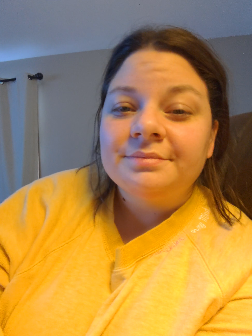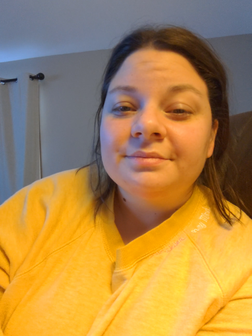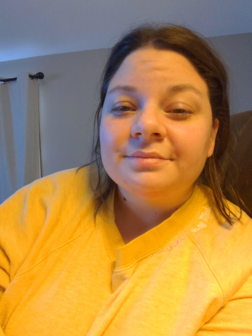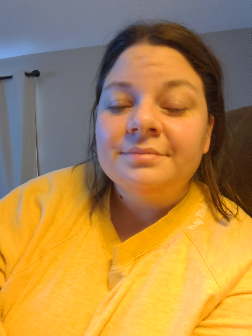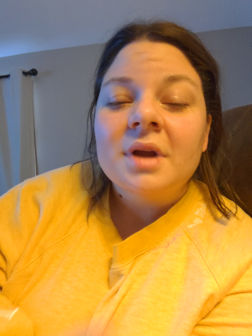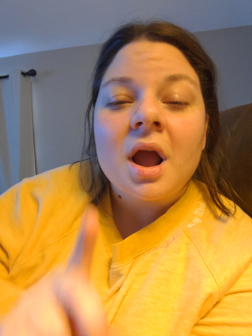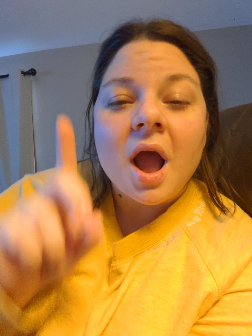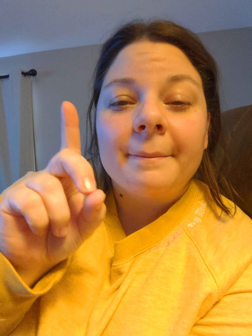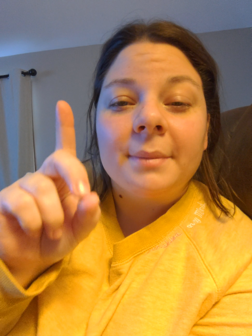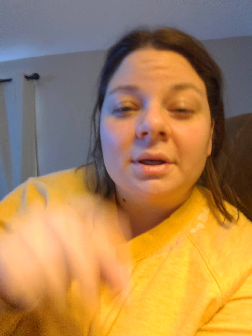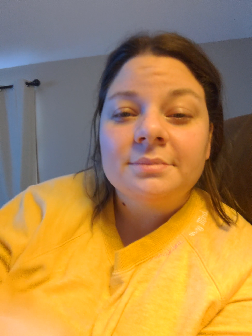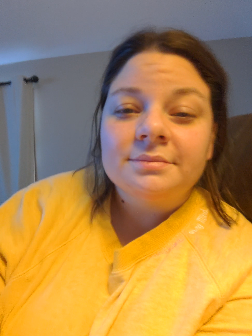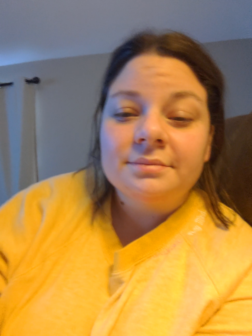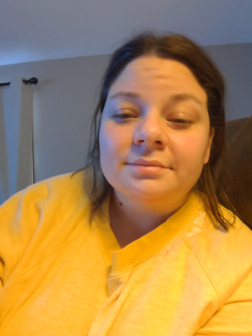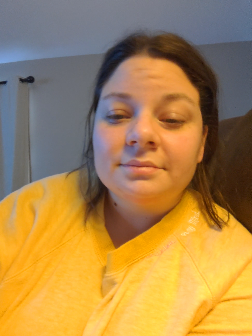up